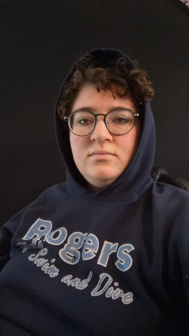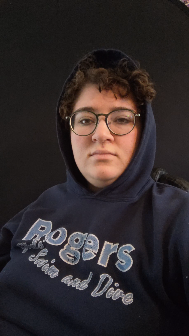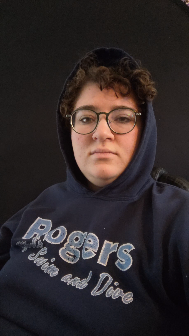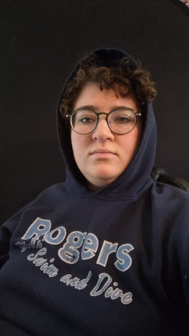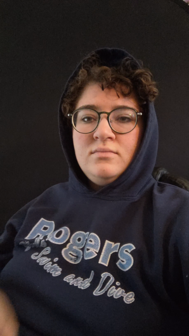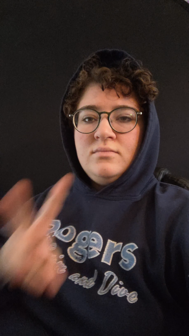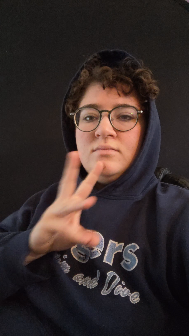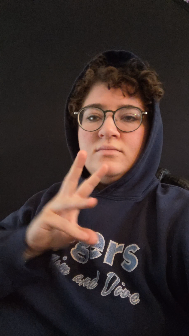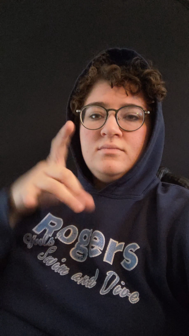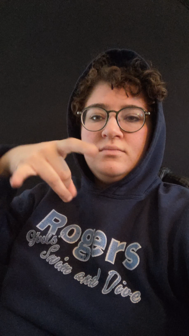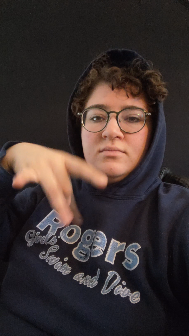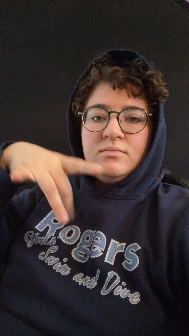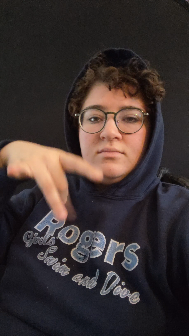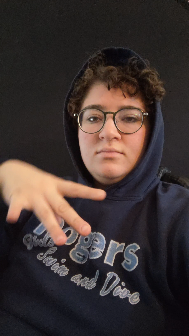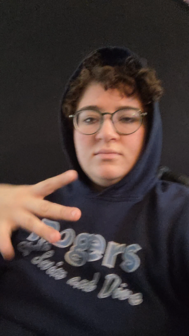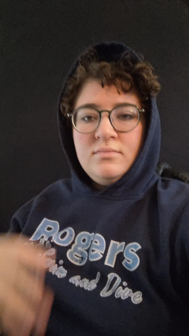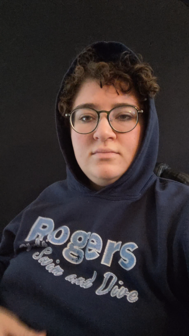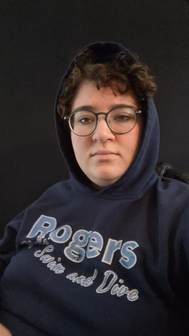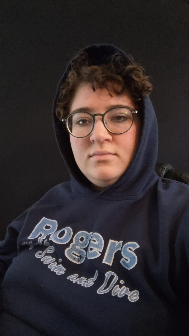melon